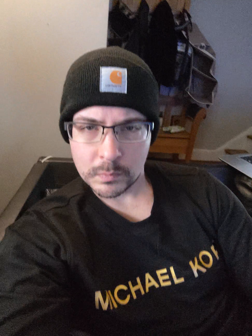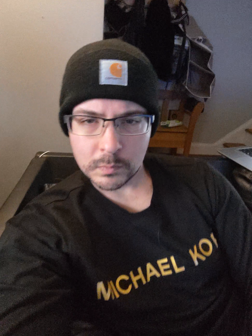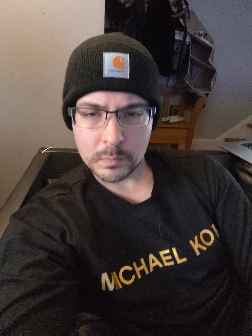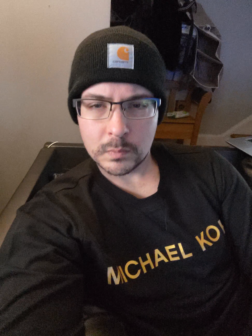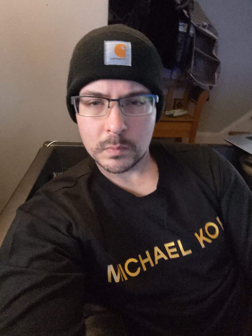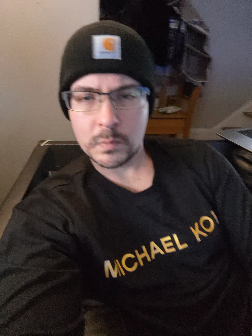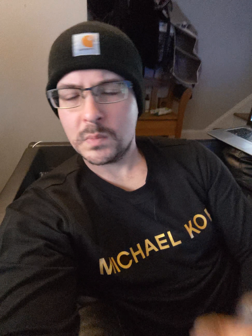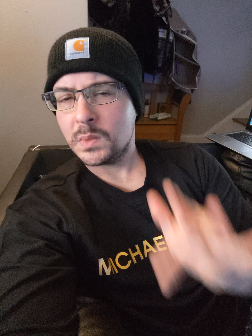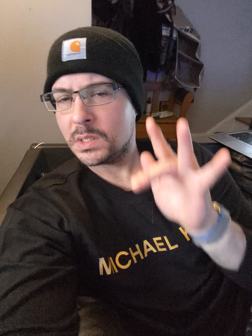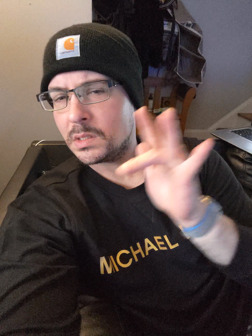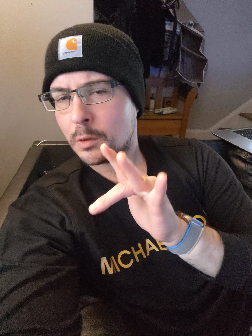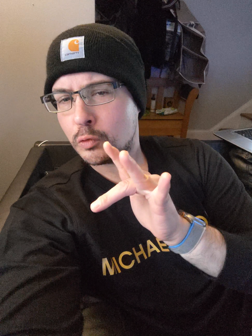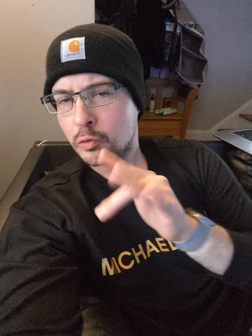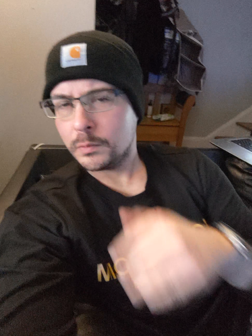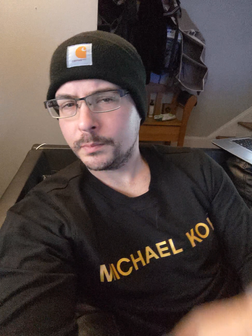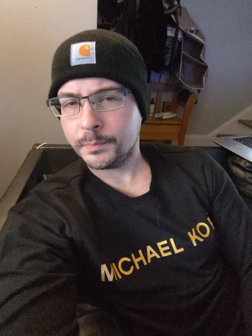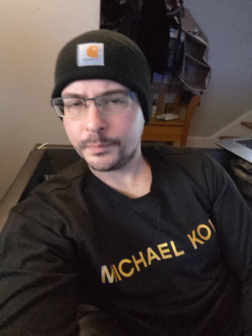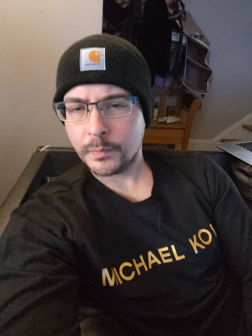touch